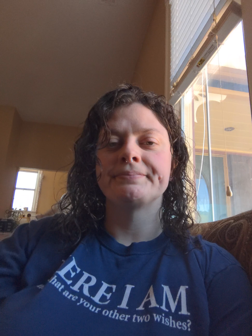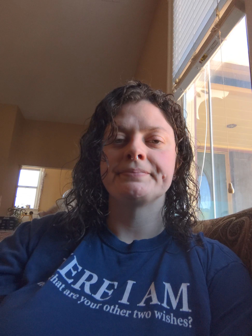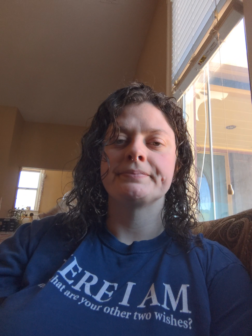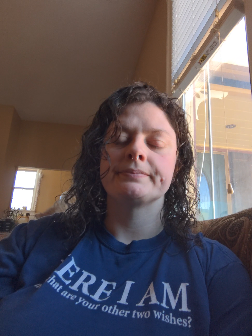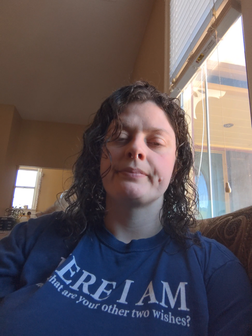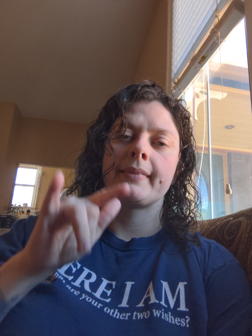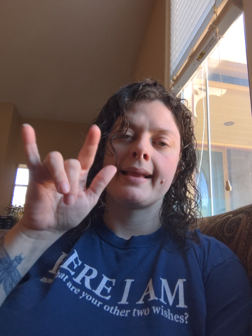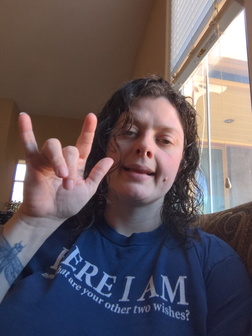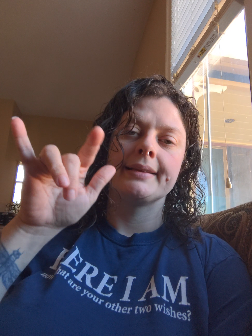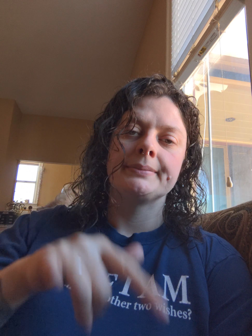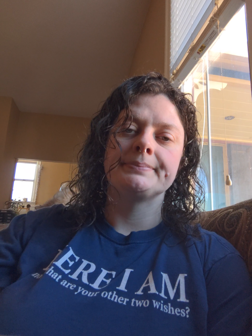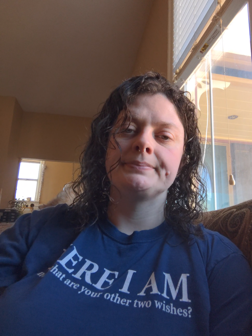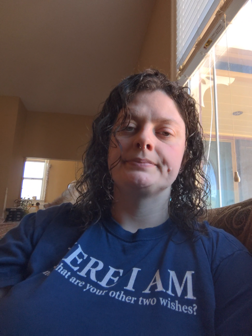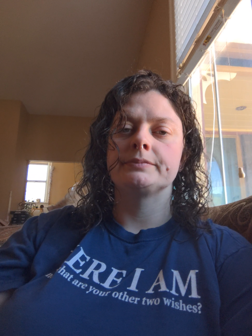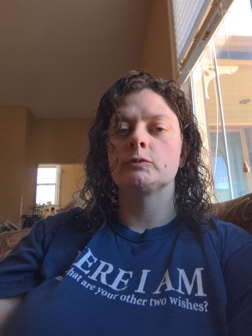airplane